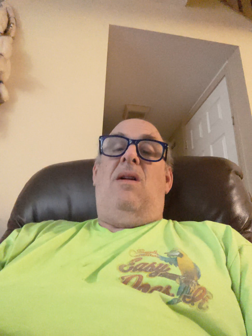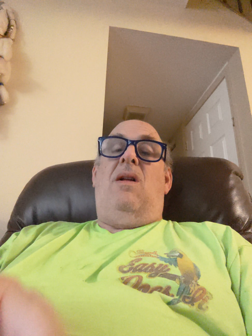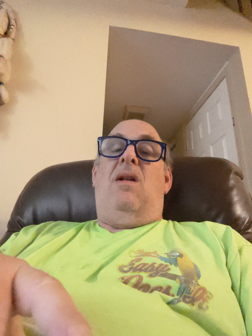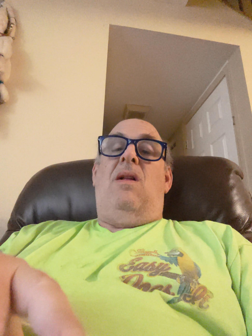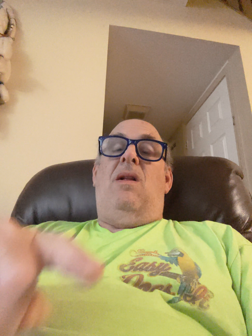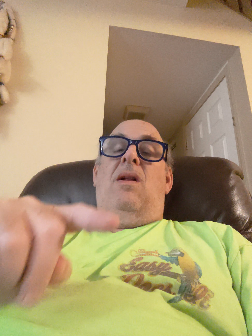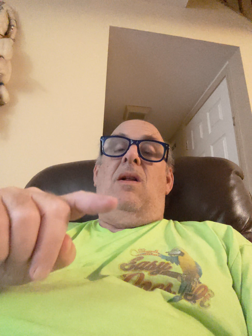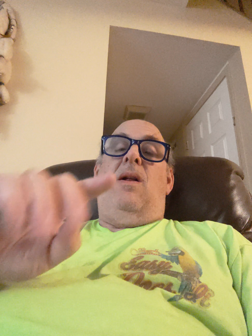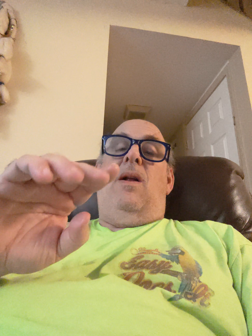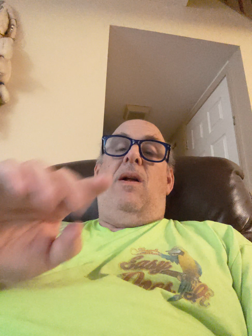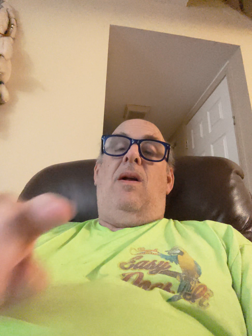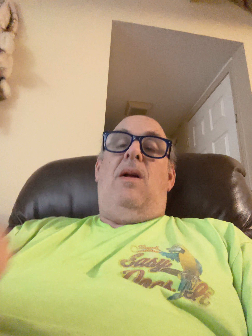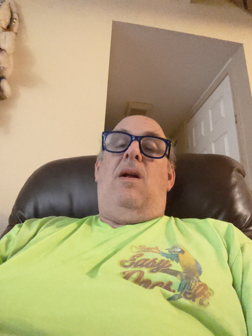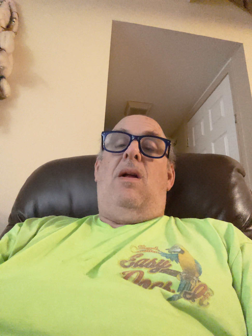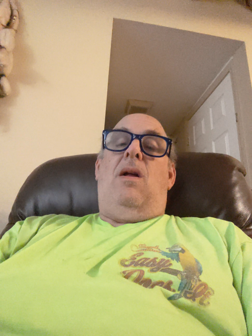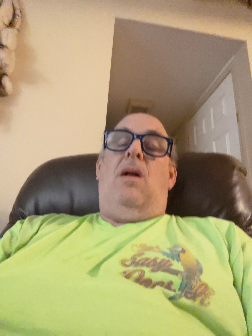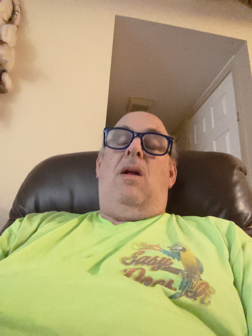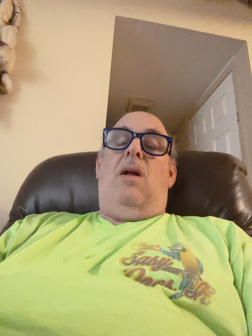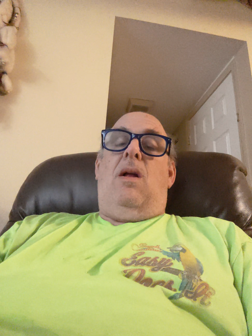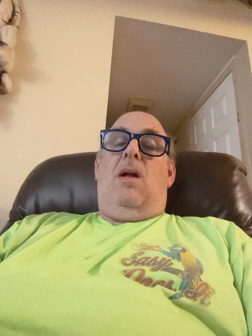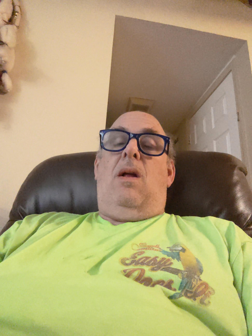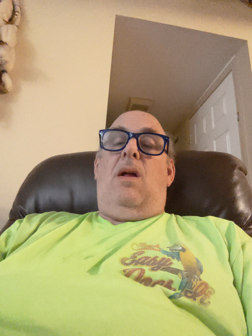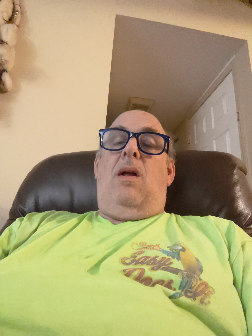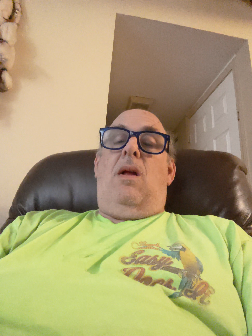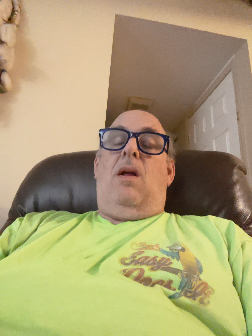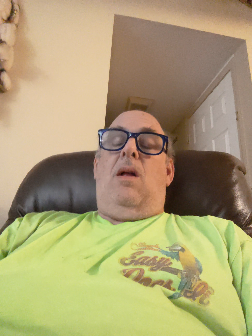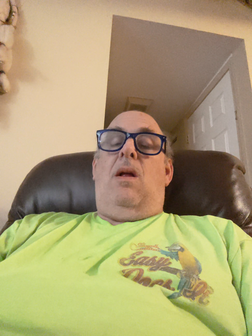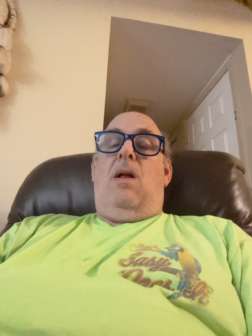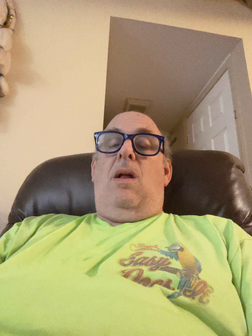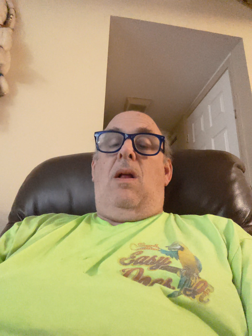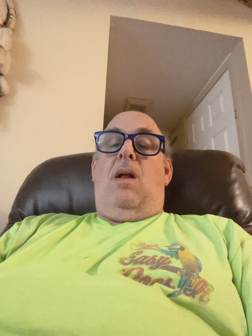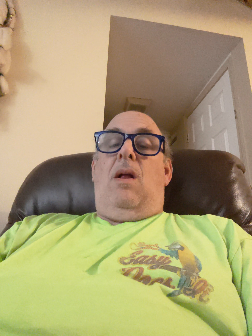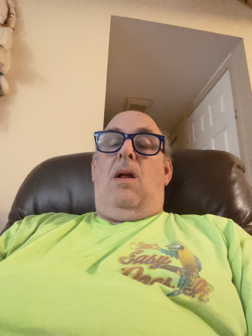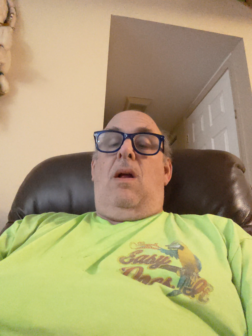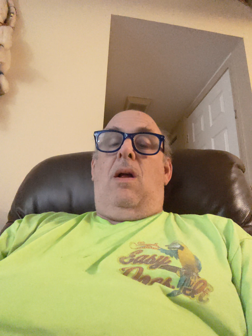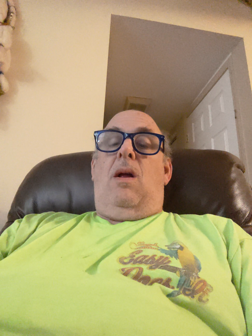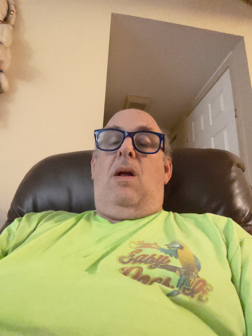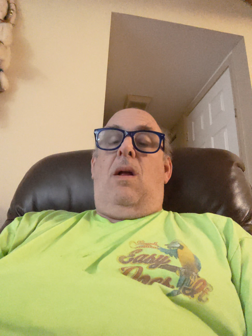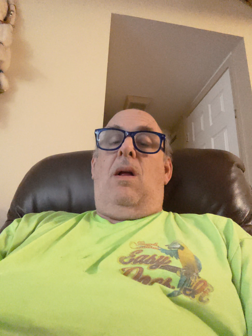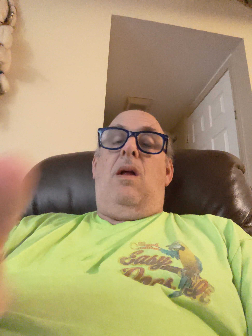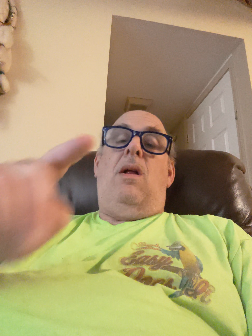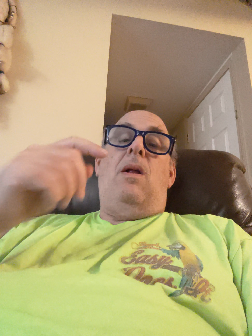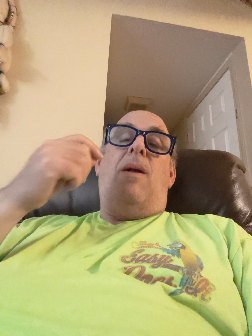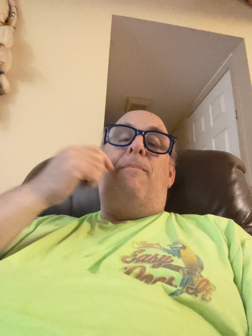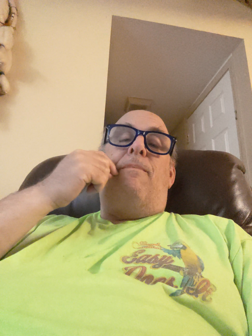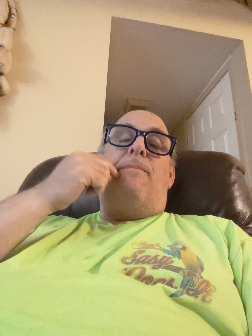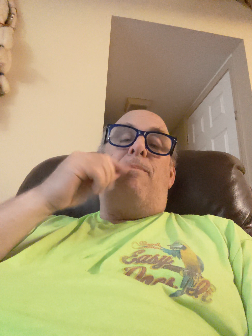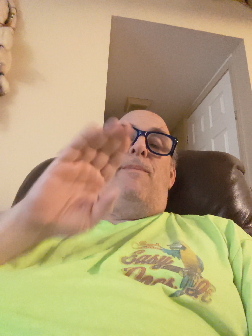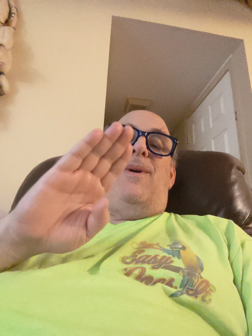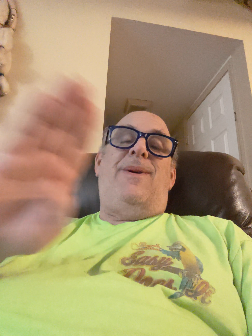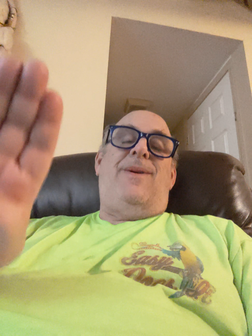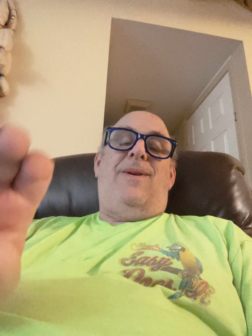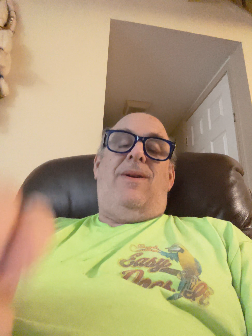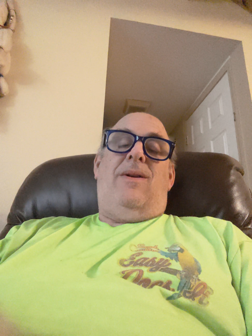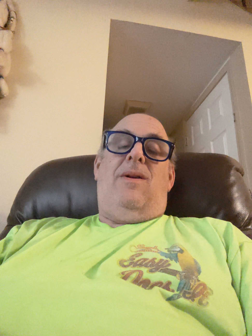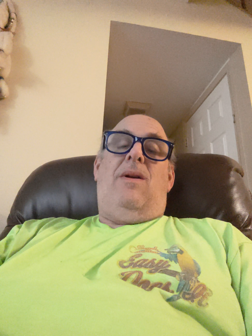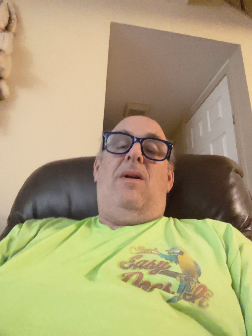bee